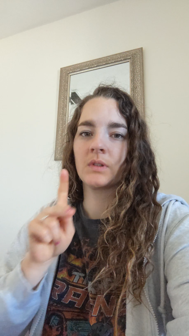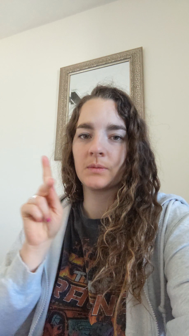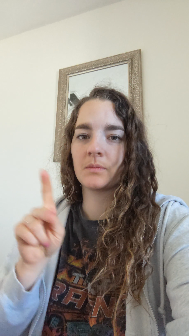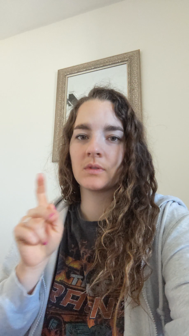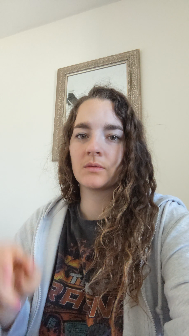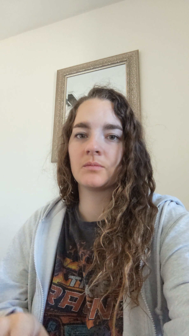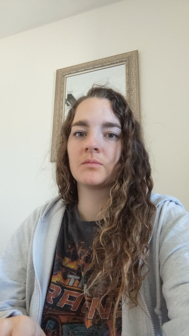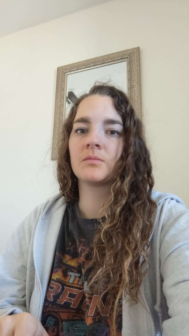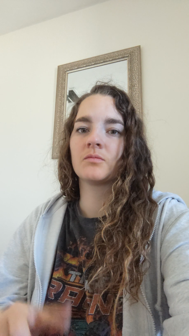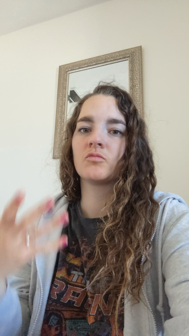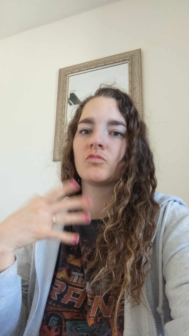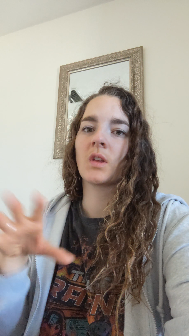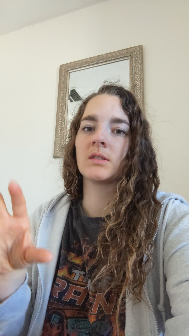dress